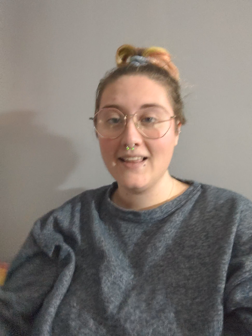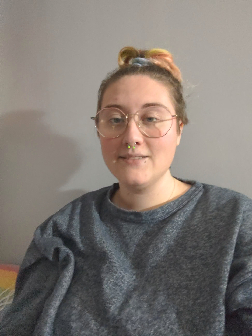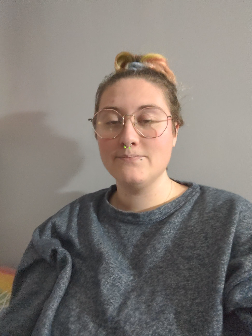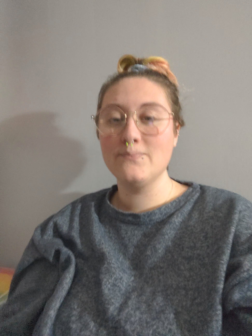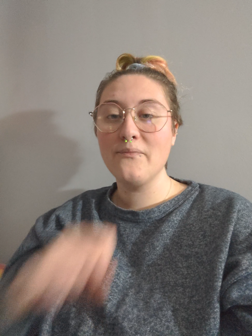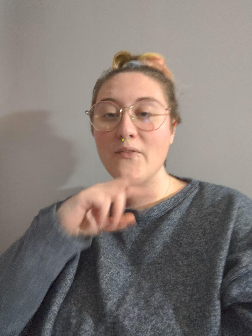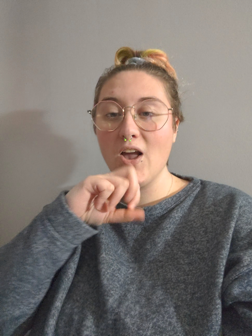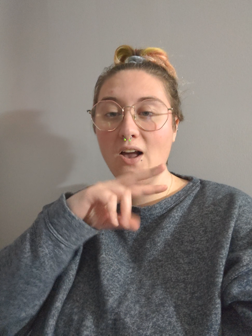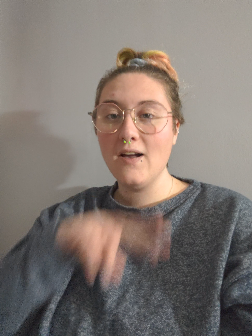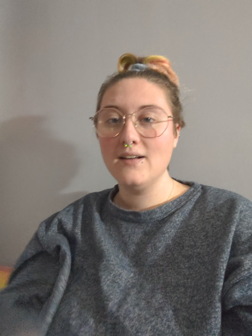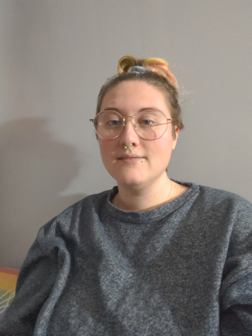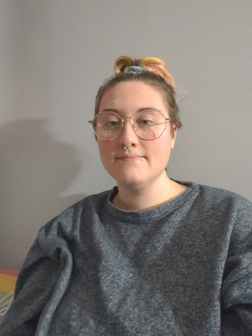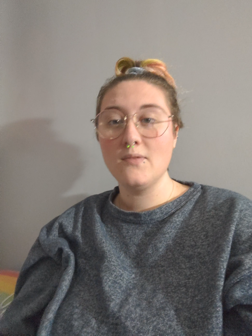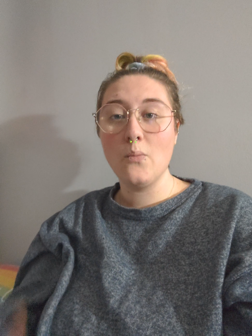frog